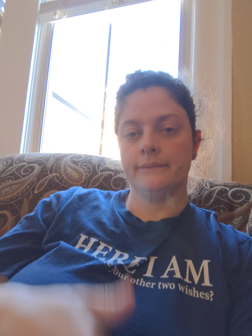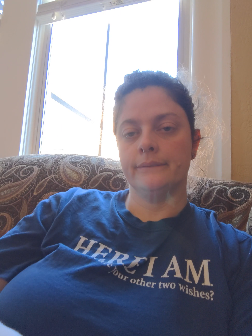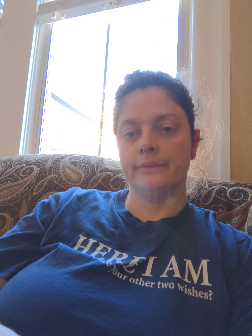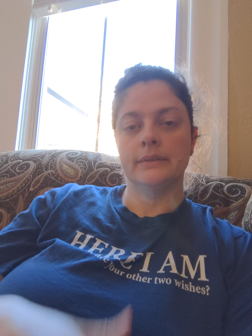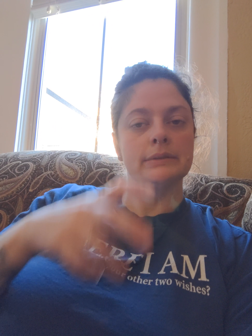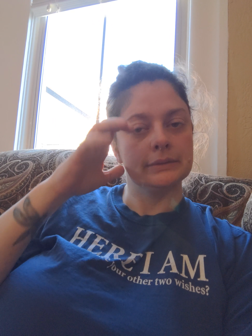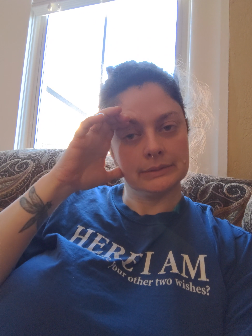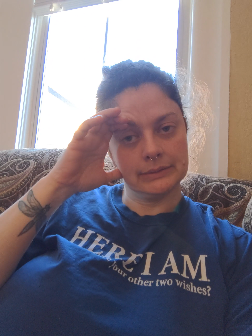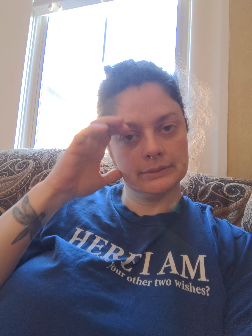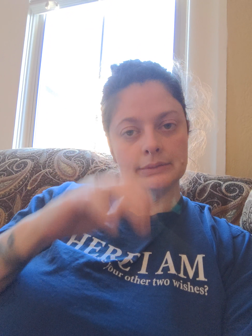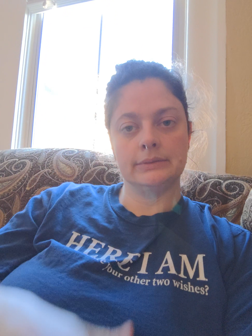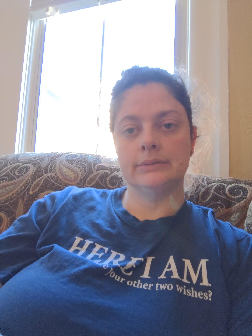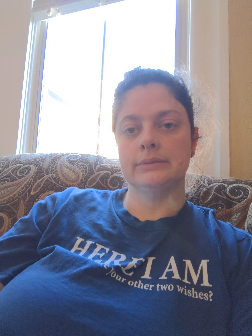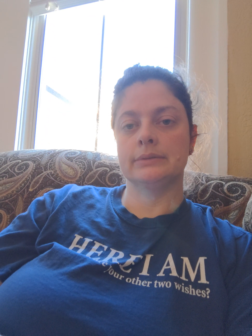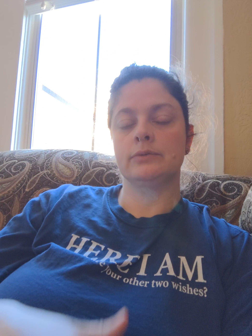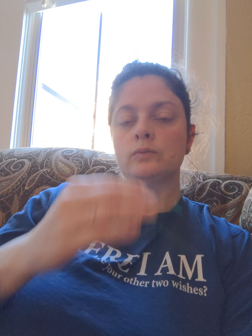listen